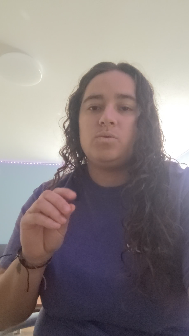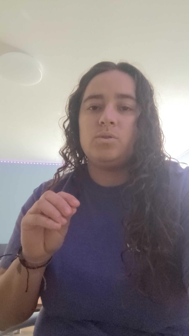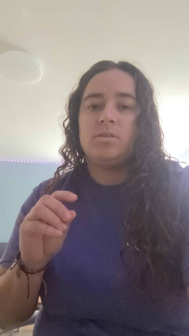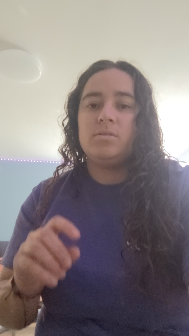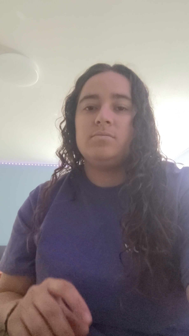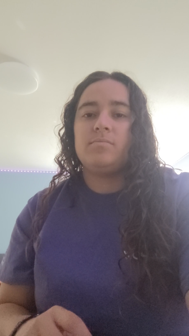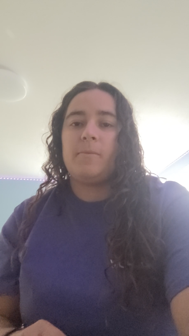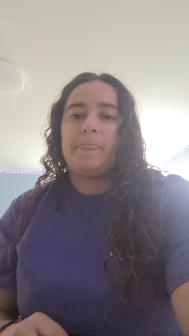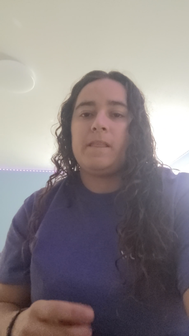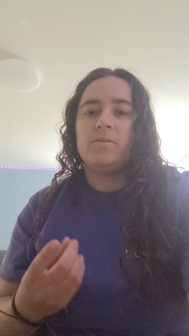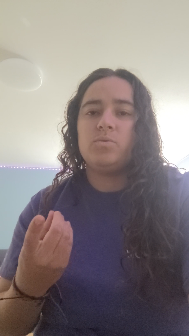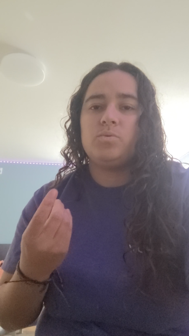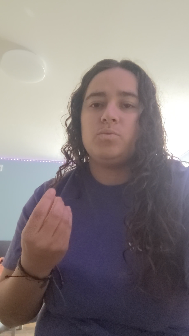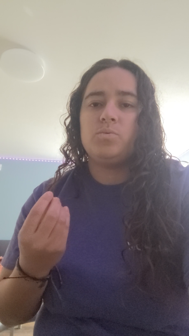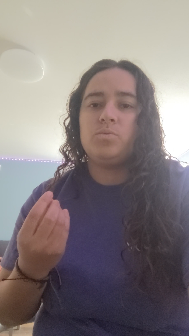do